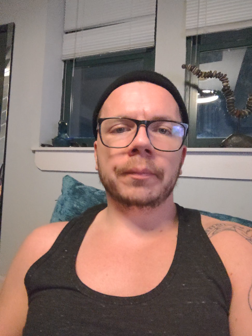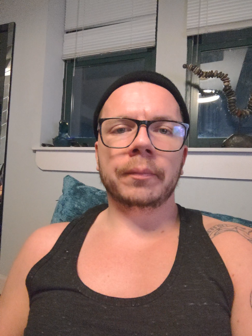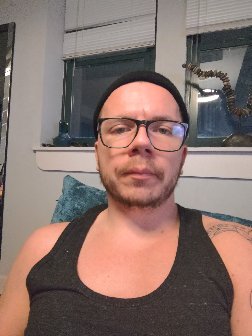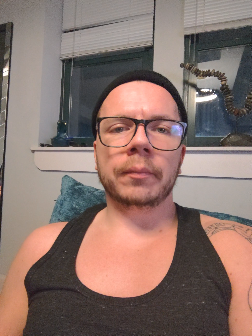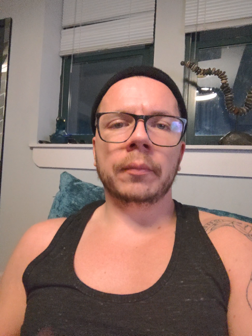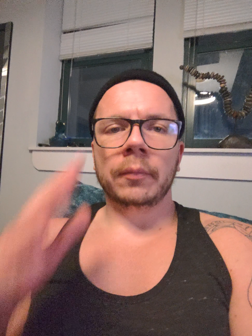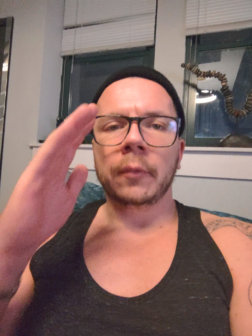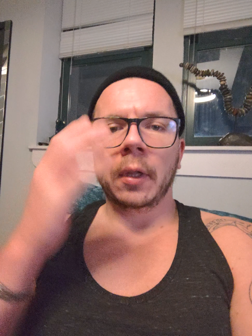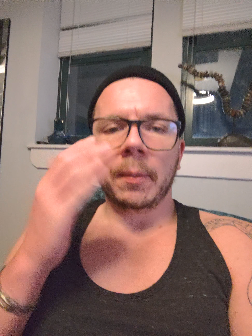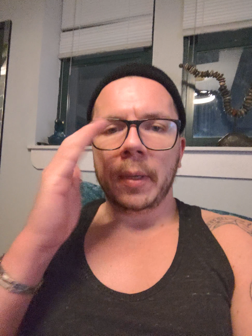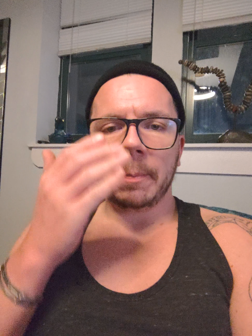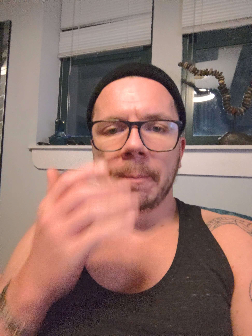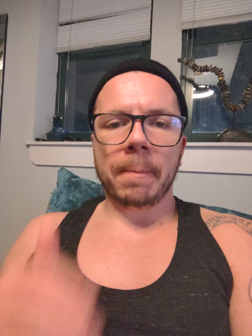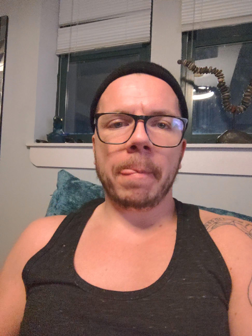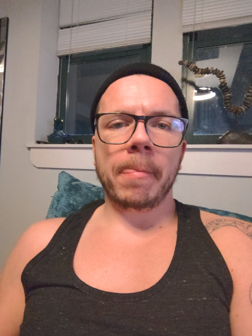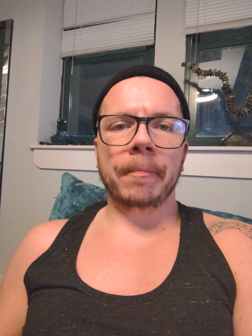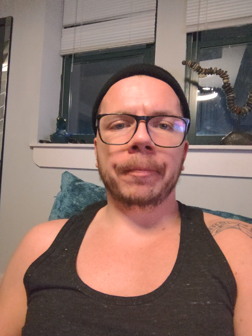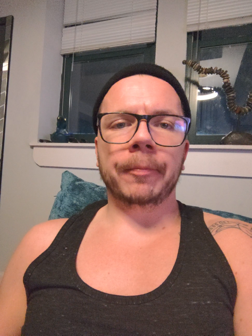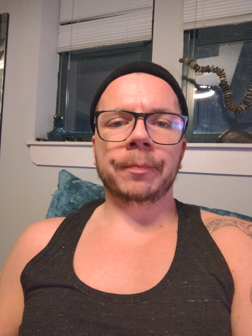sleepy